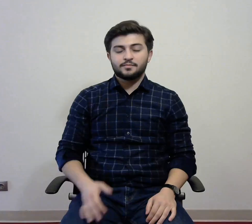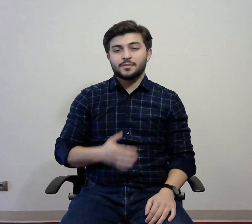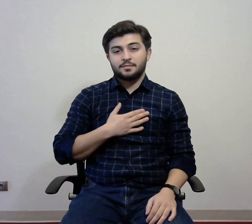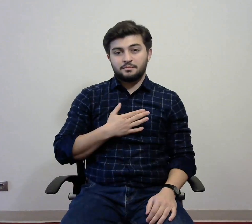mən